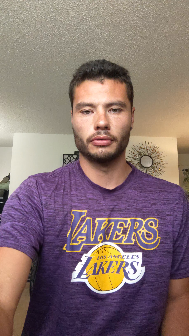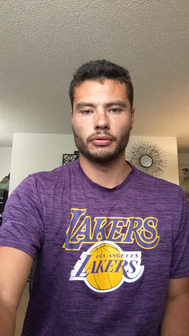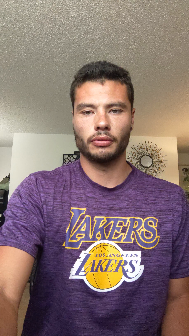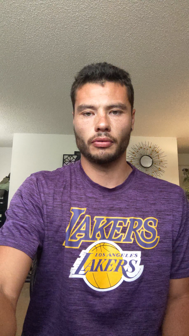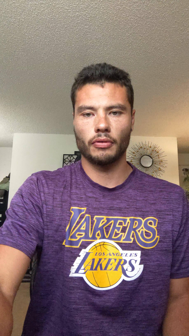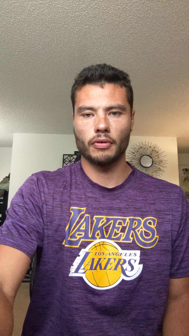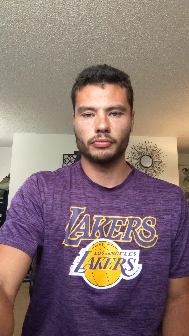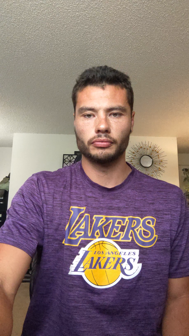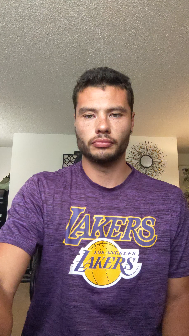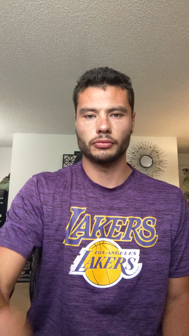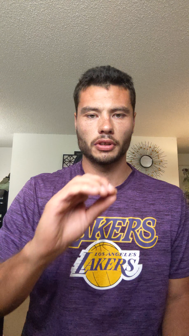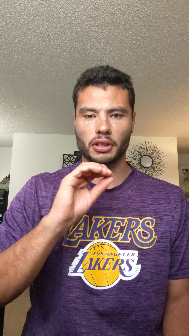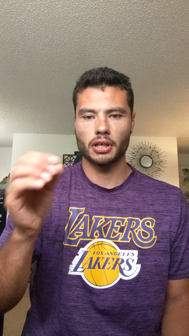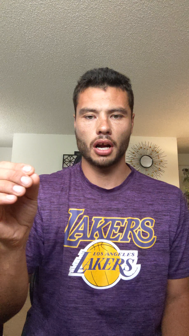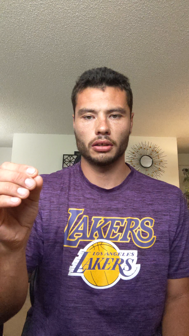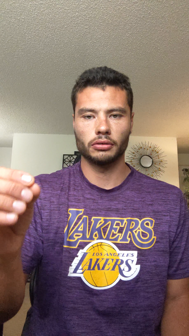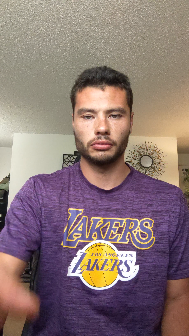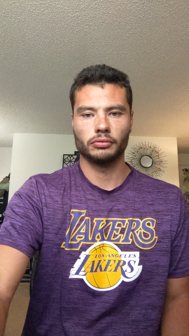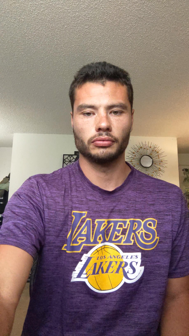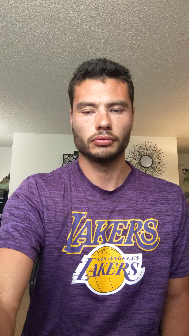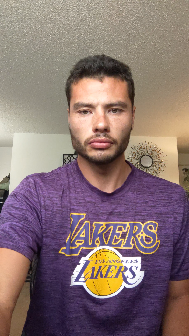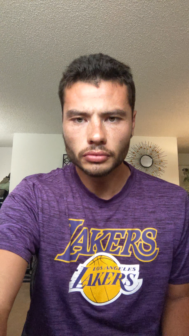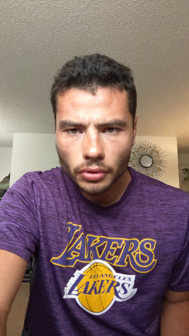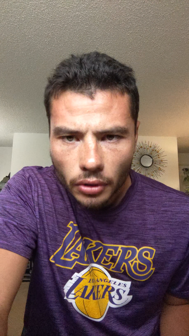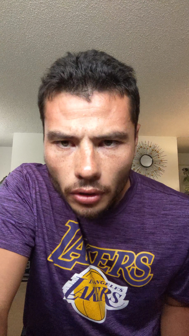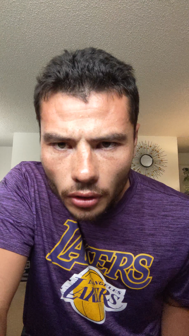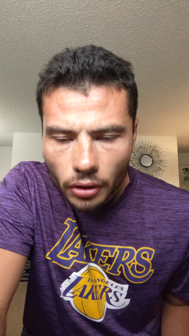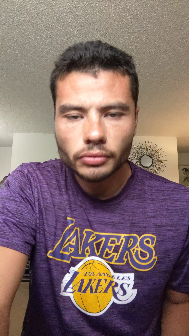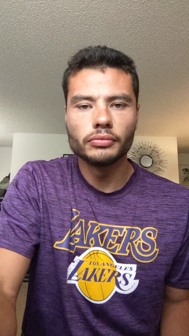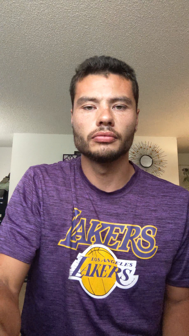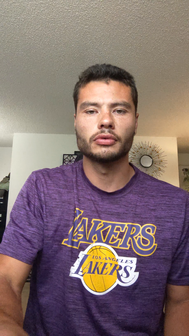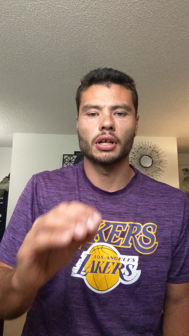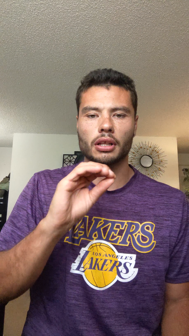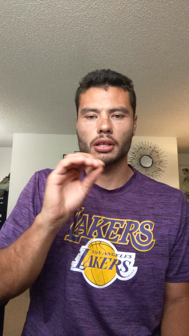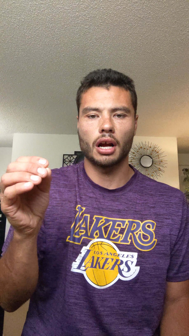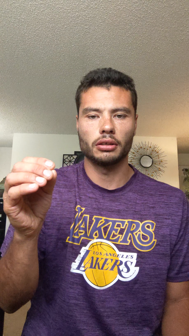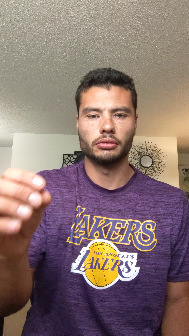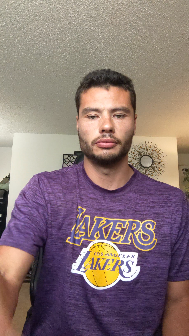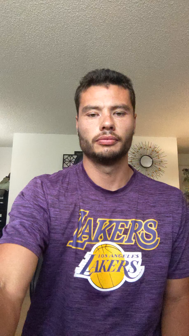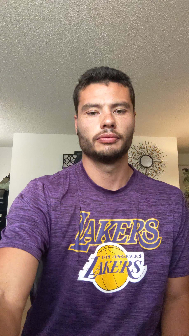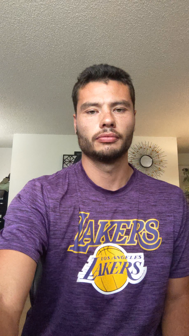none